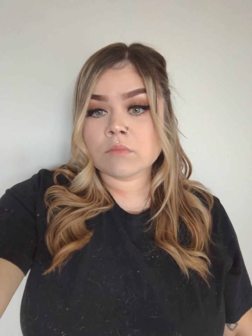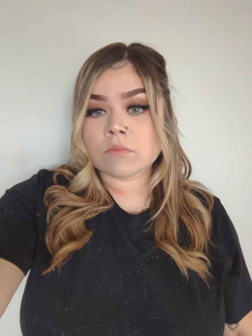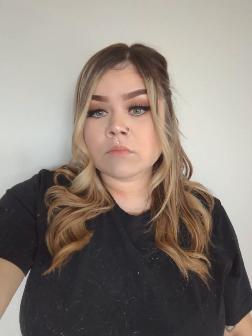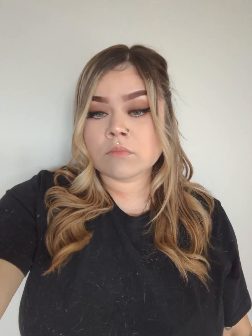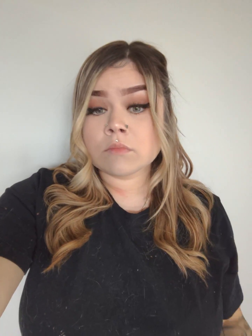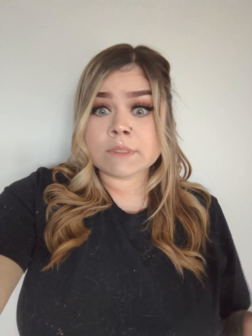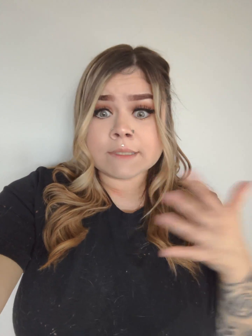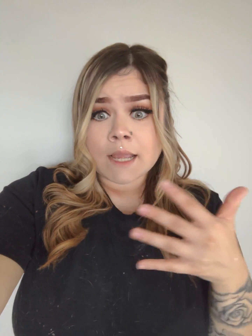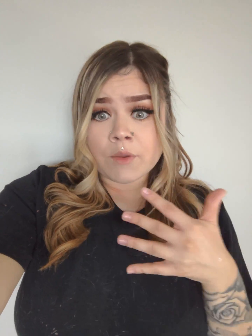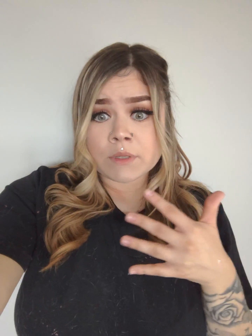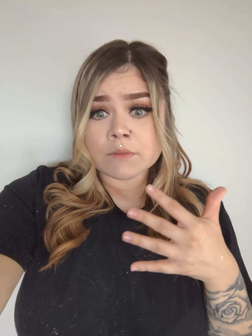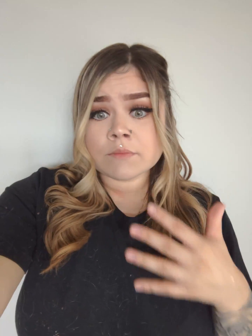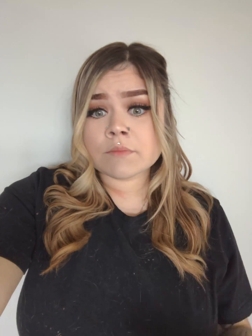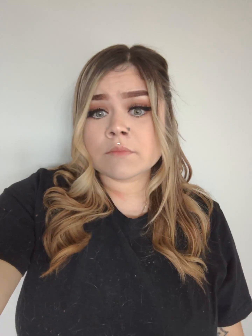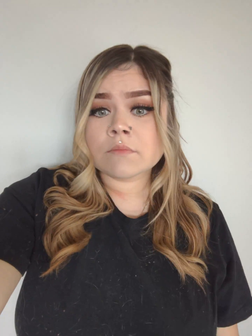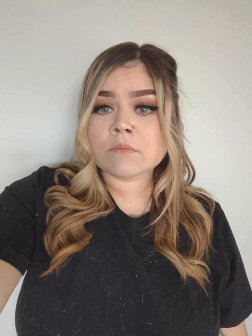scared